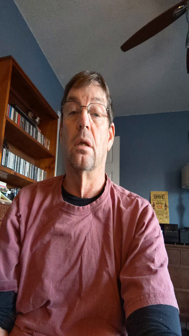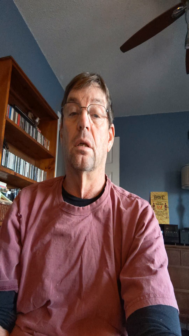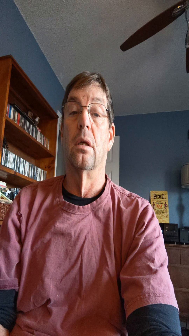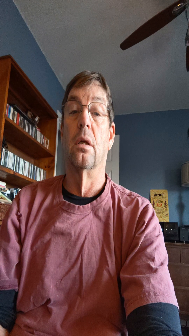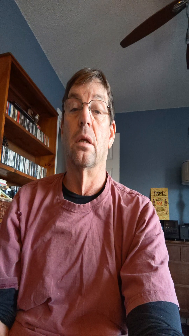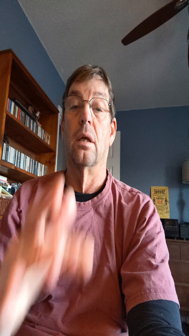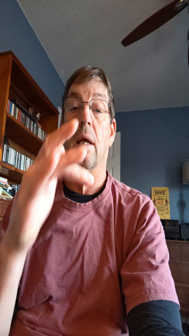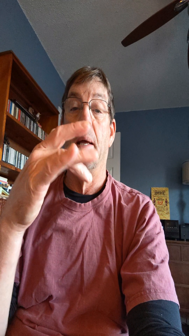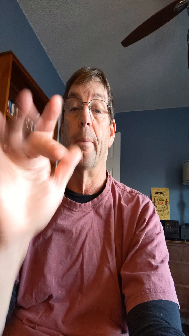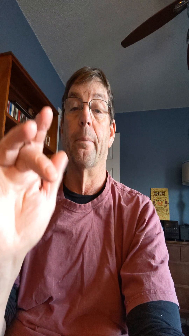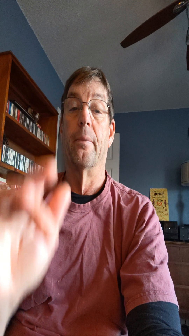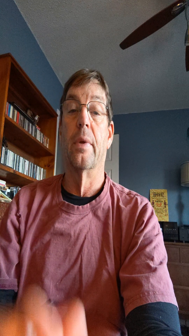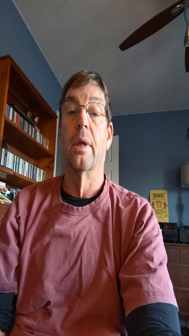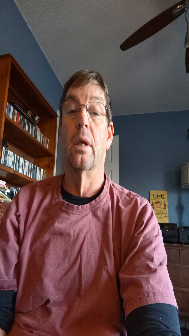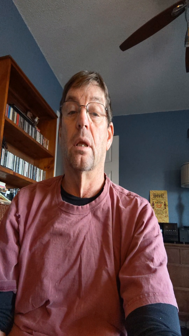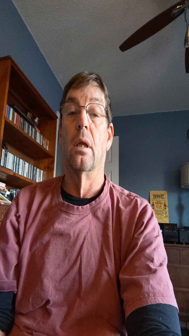empty